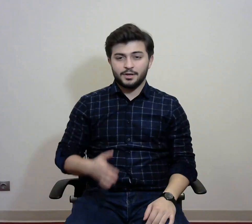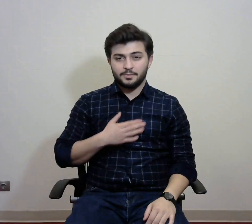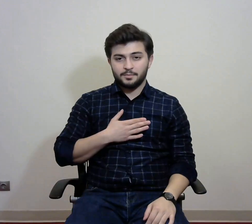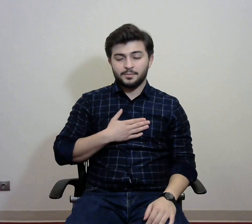mən